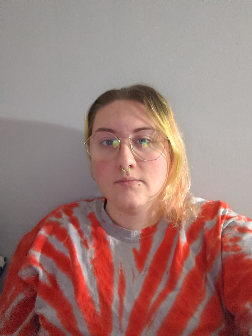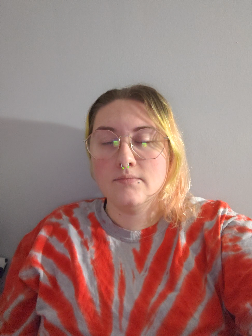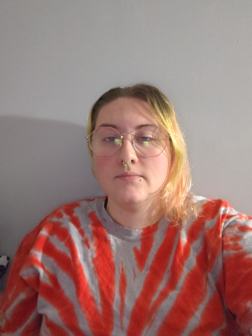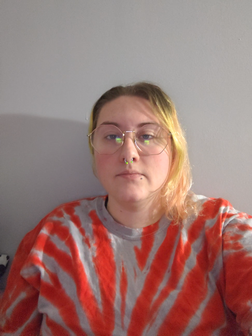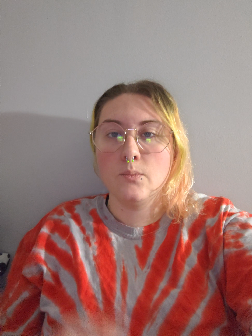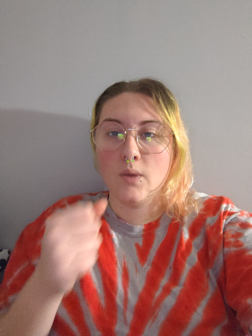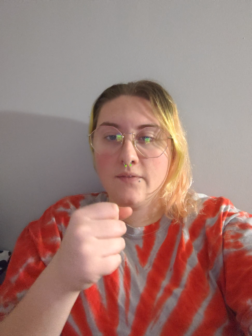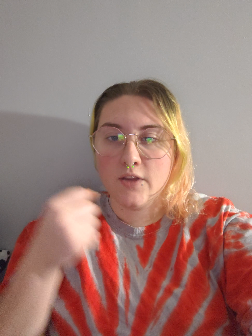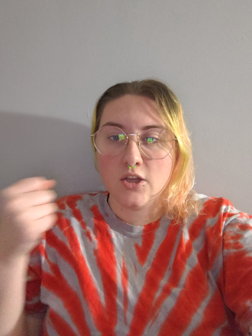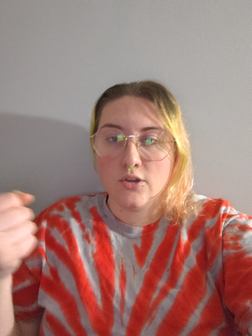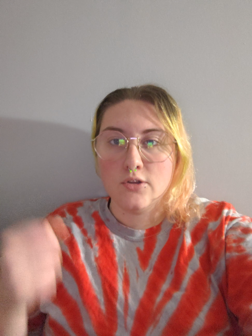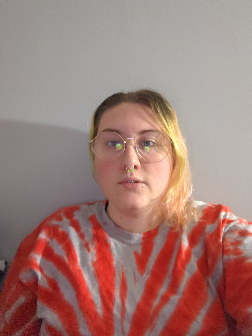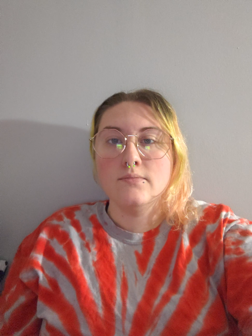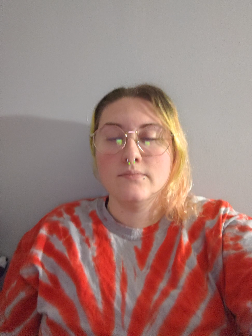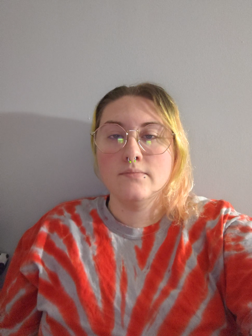refrigerator